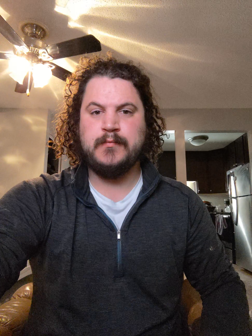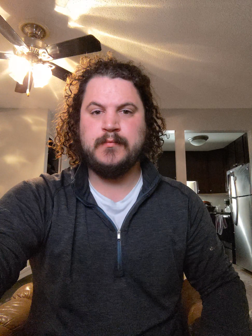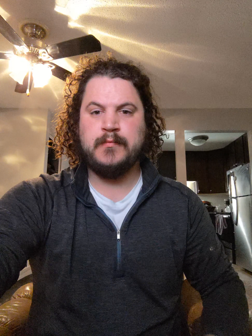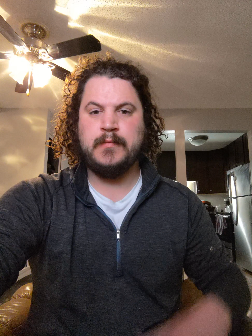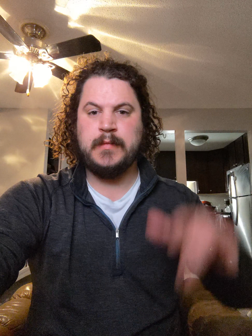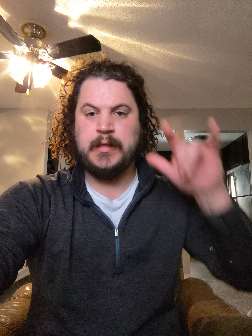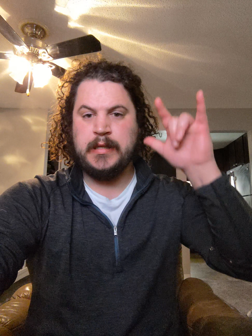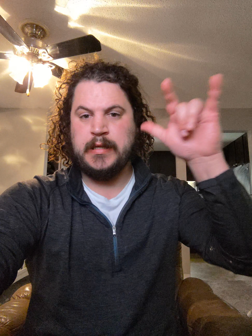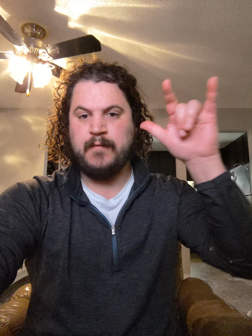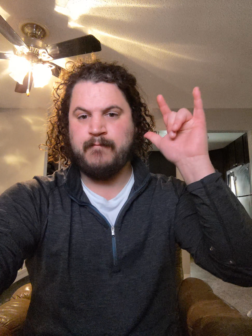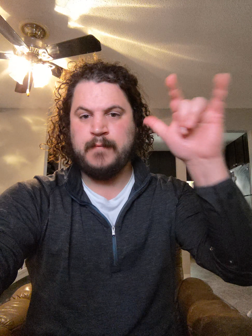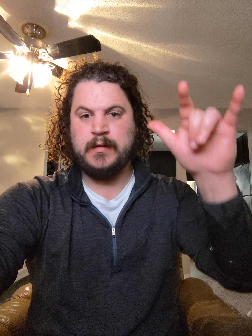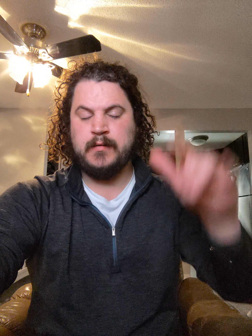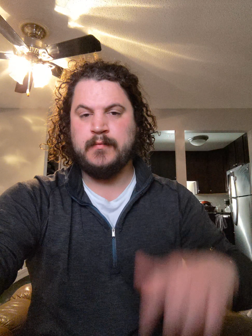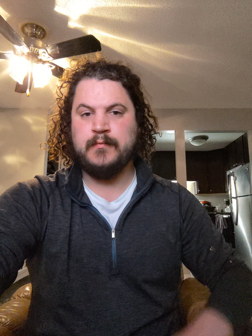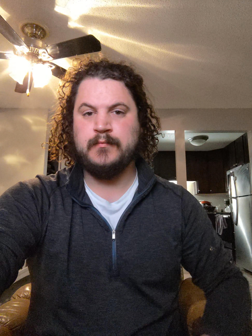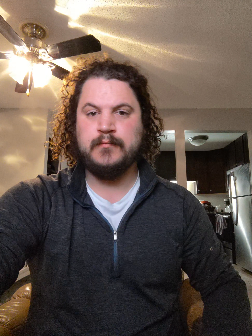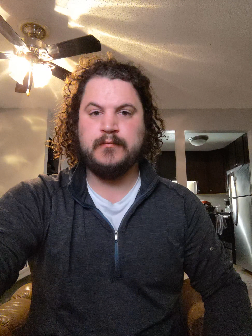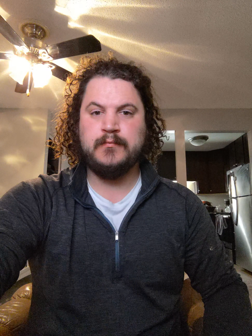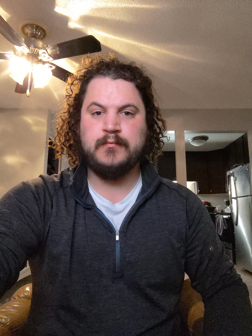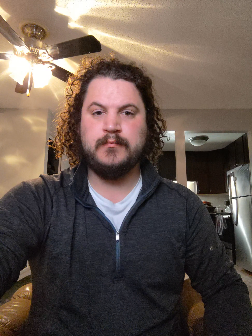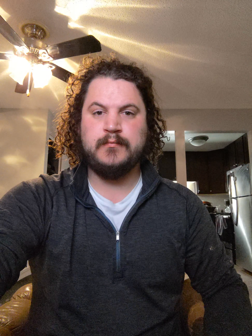airplane